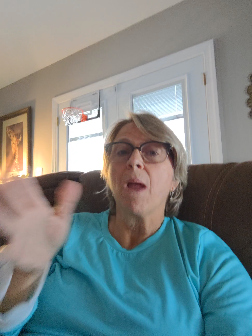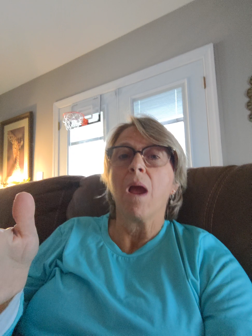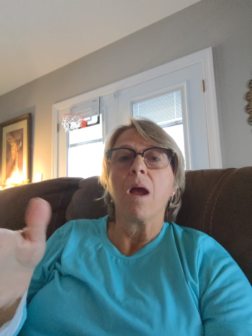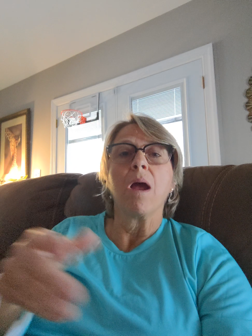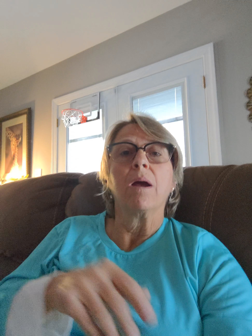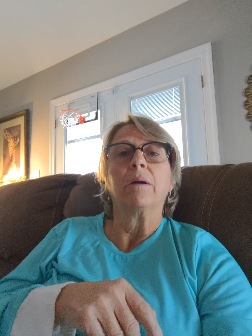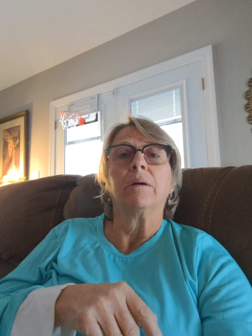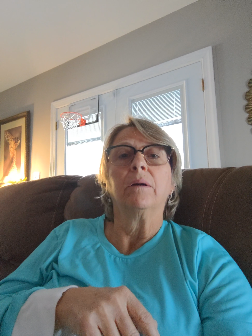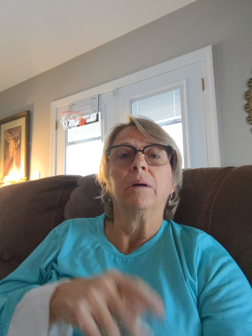grandma